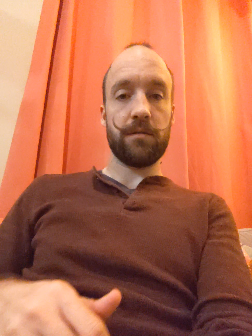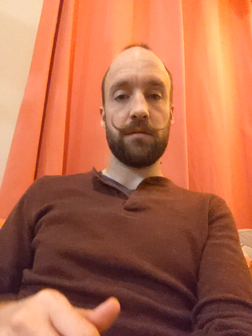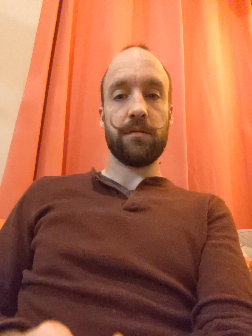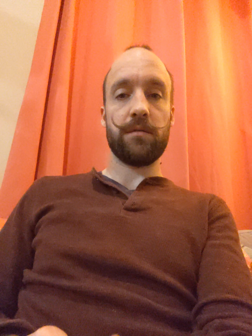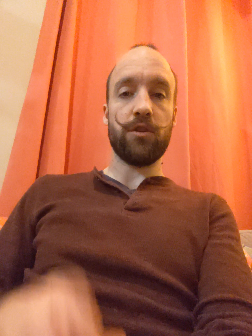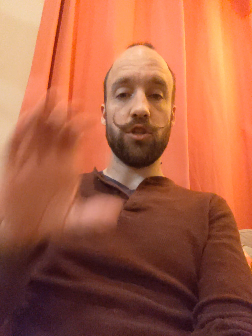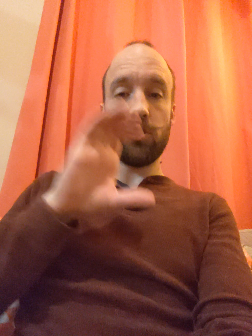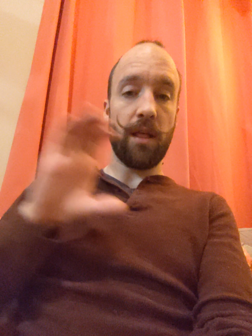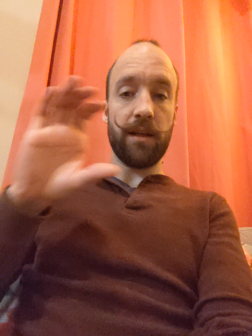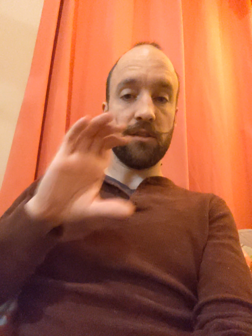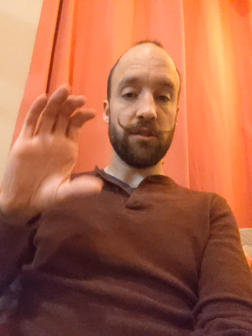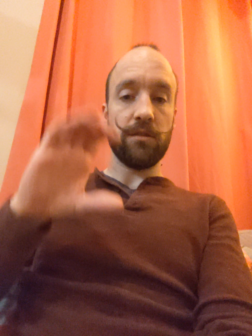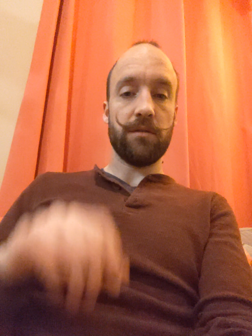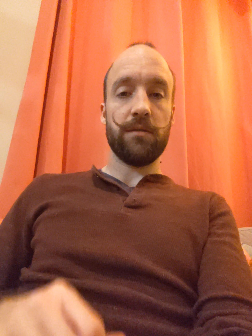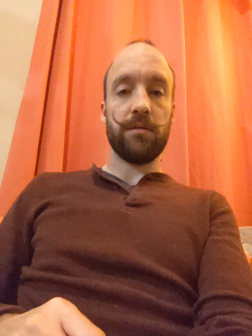chocolate